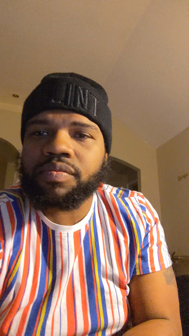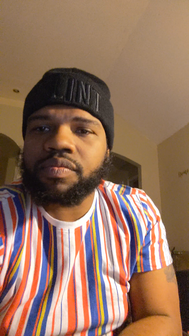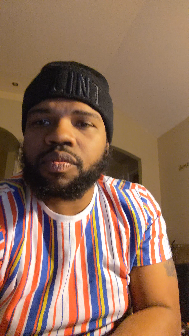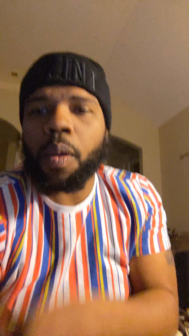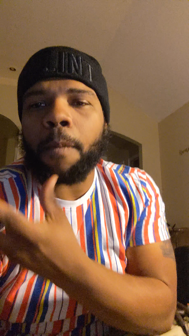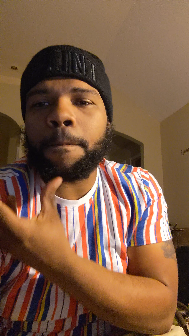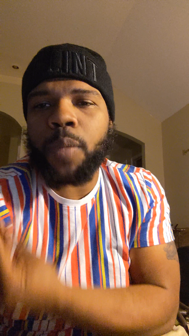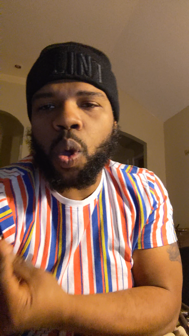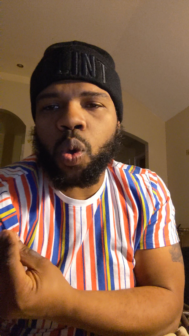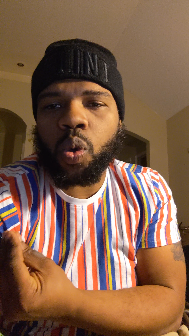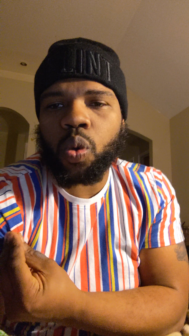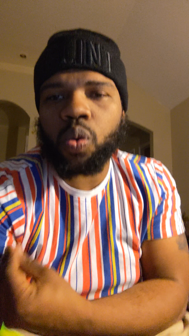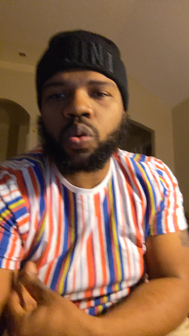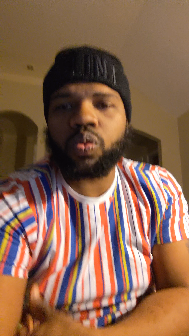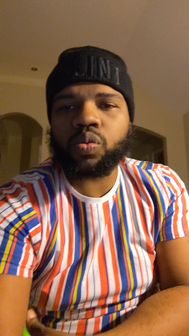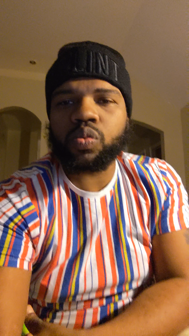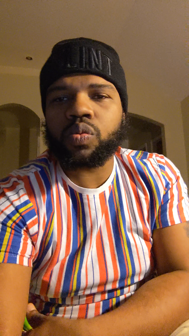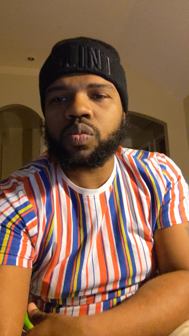poor